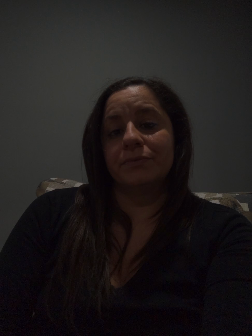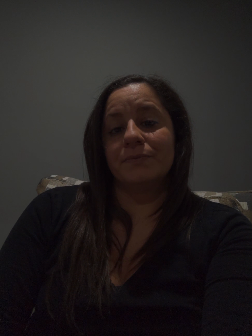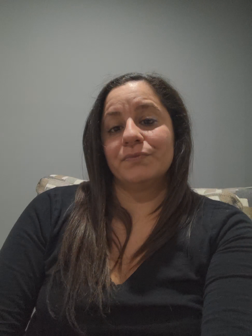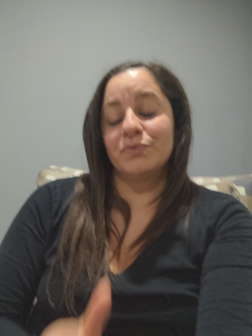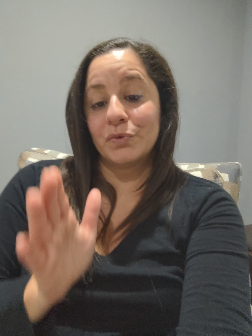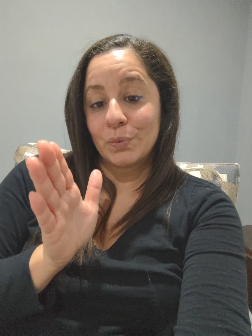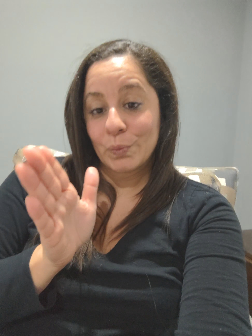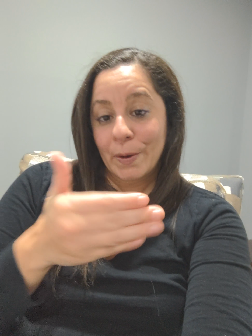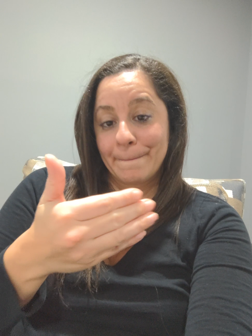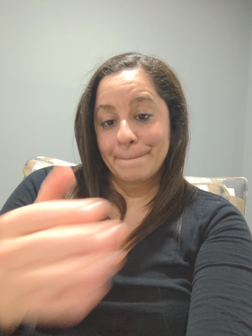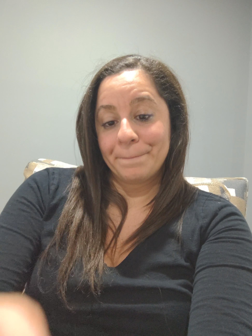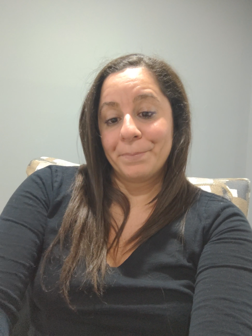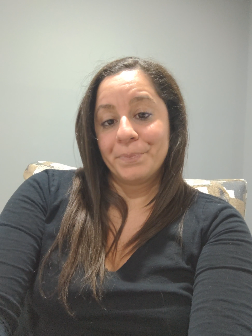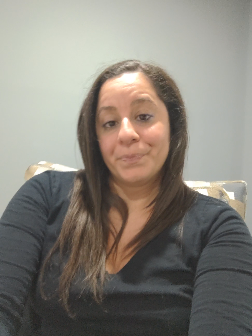room